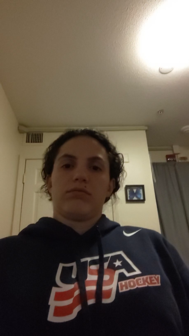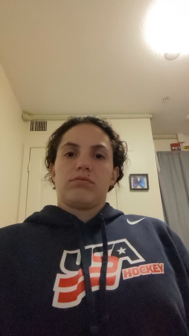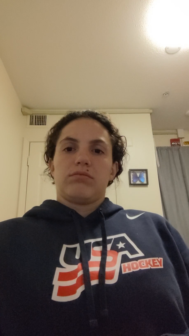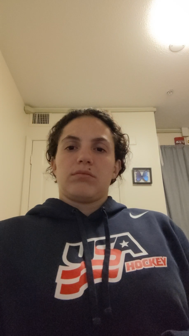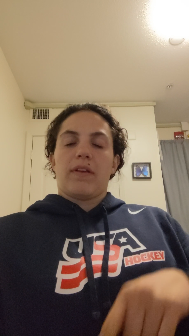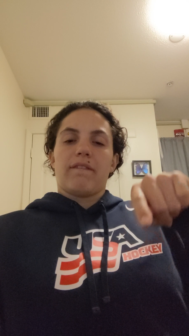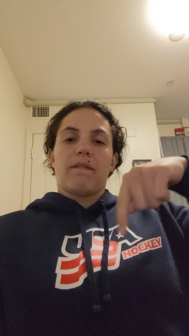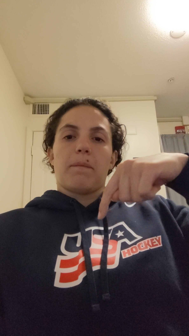flip-flop